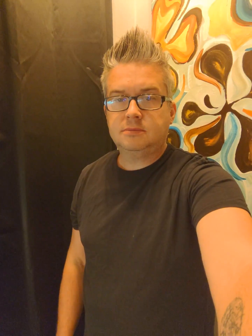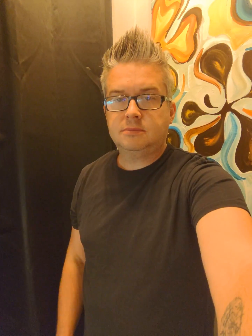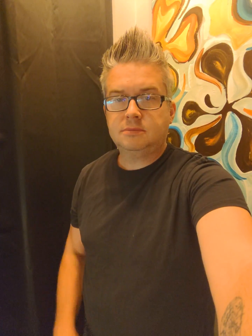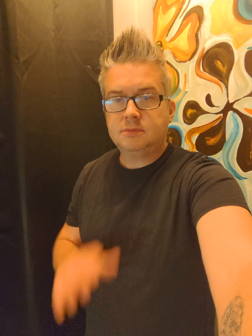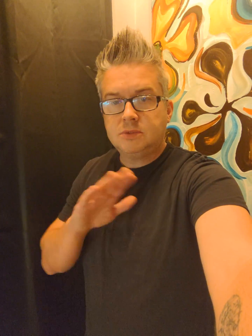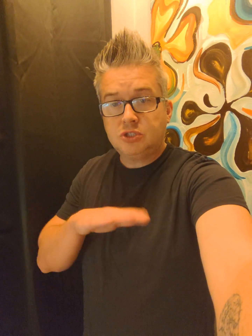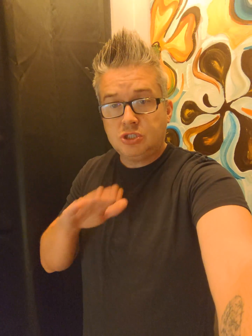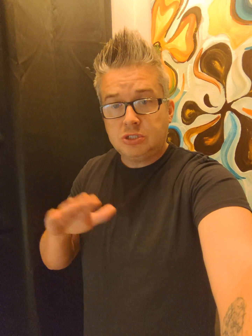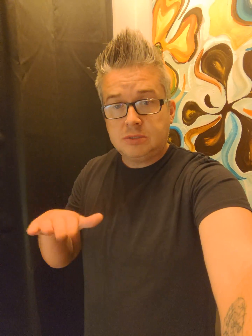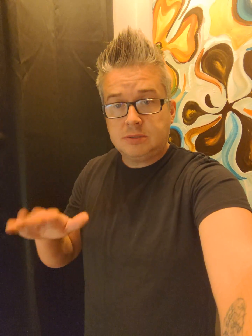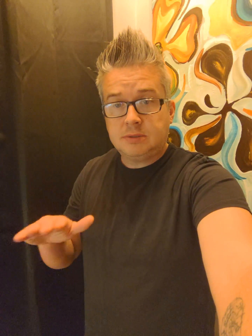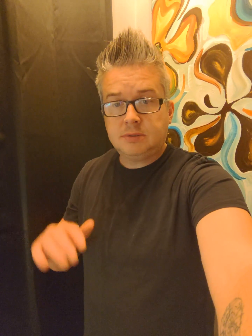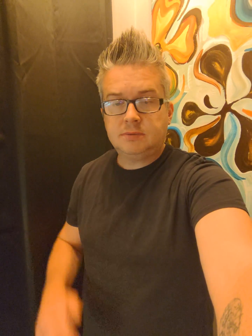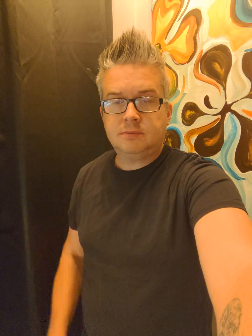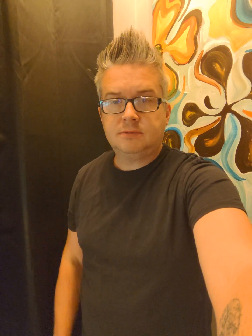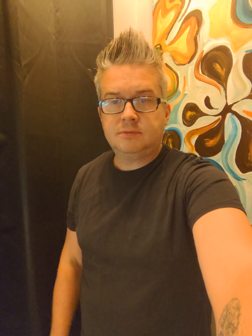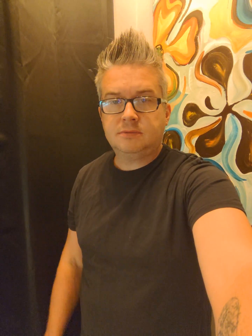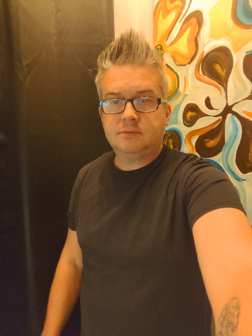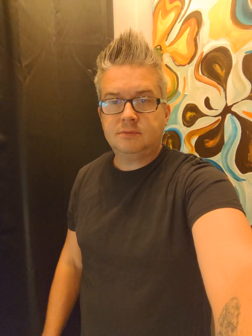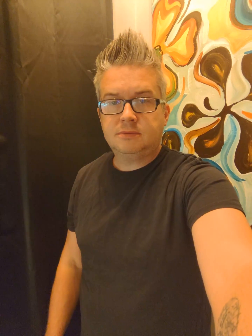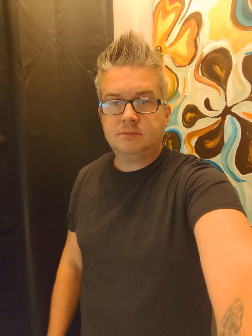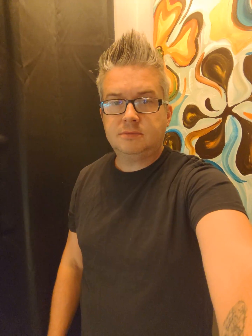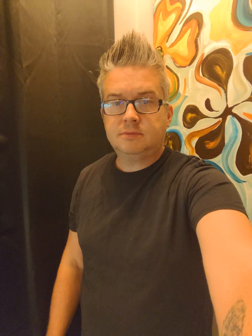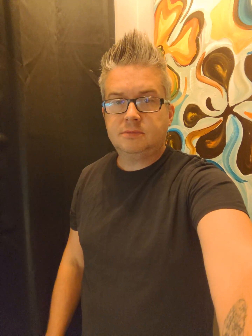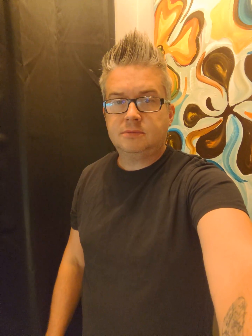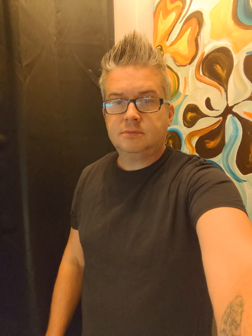children